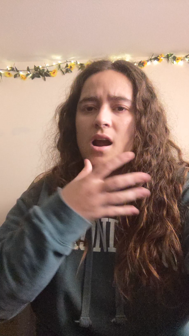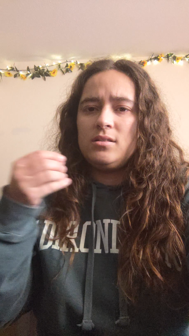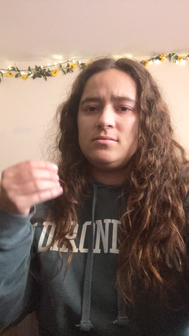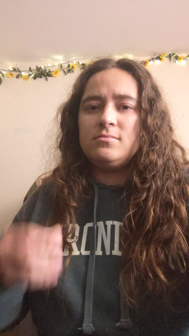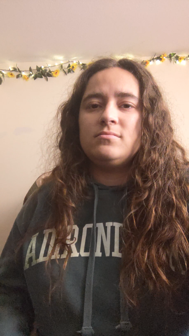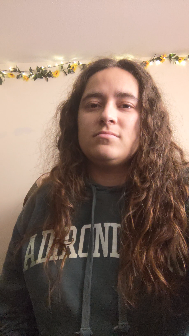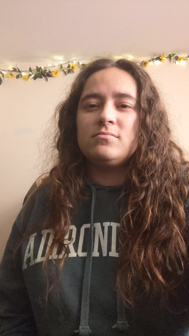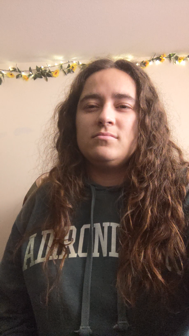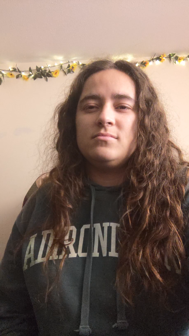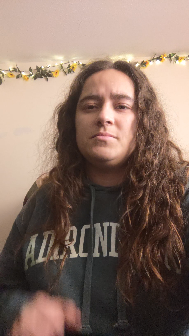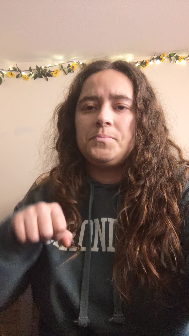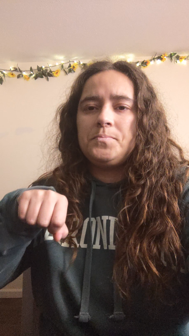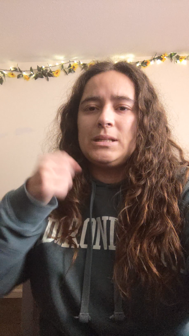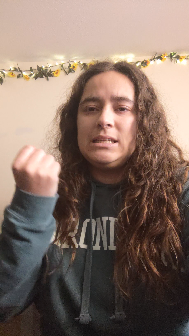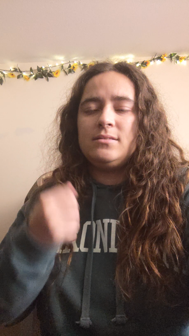break